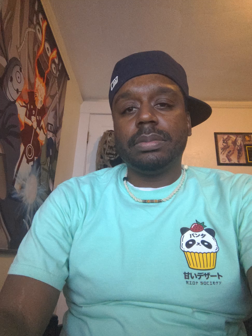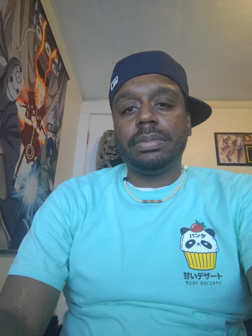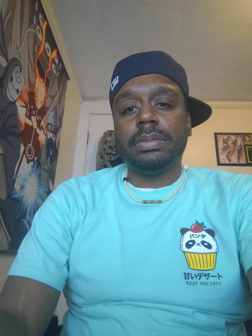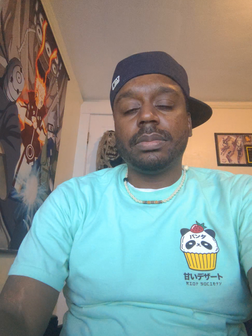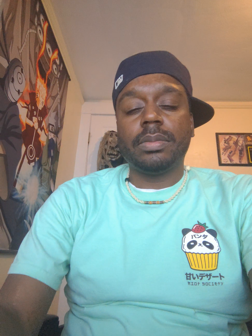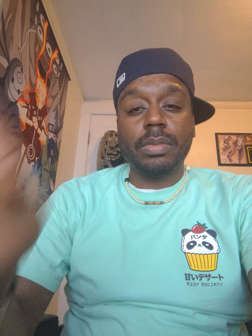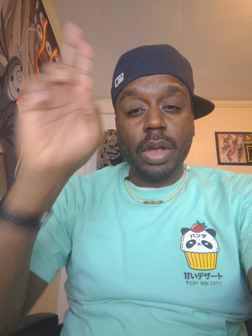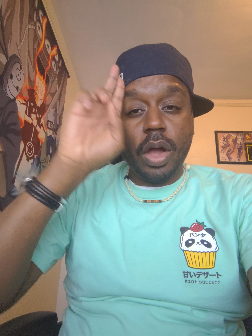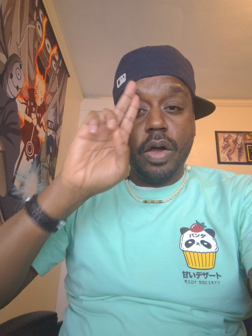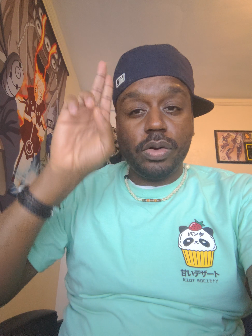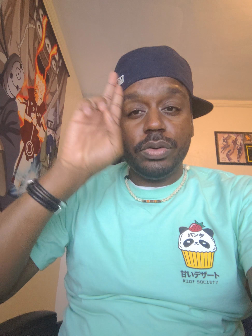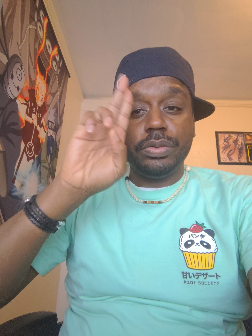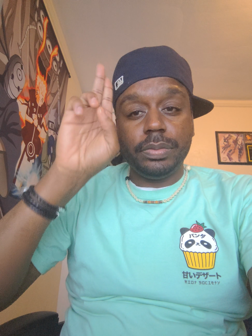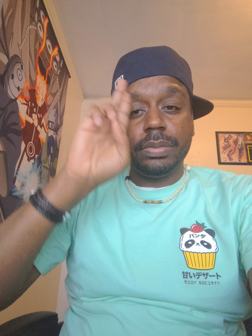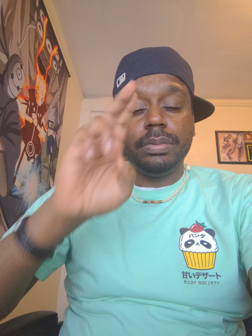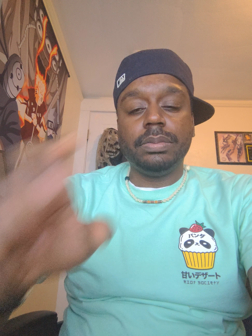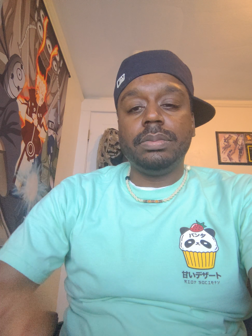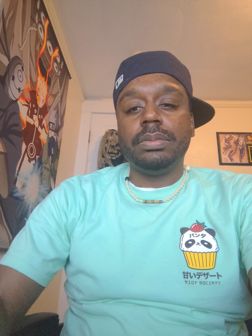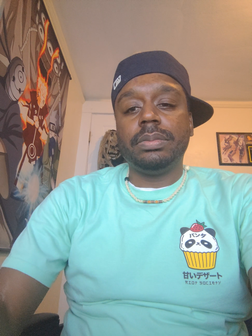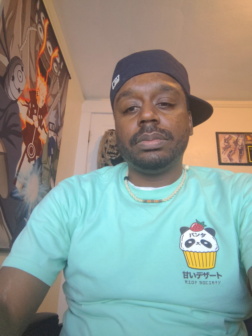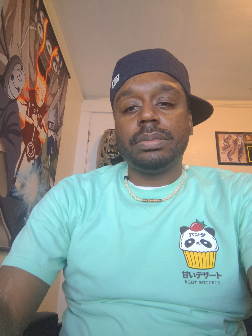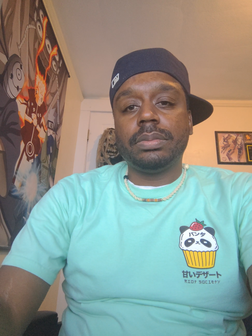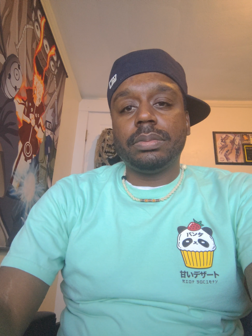uncle